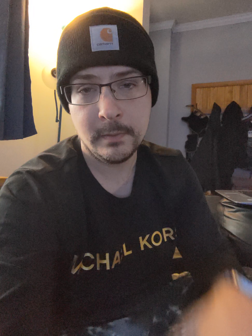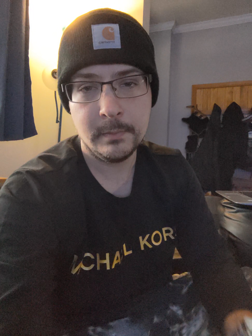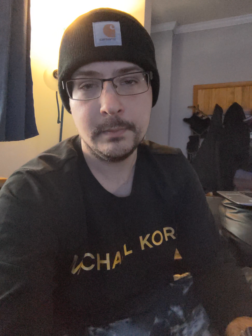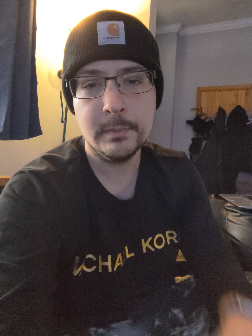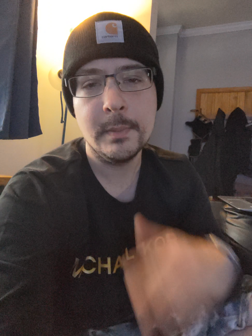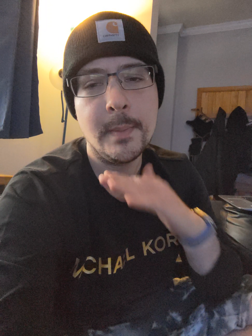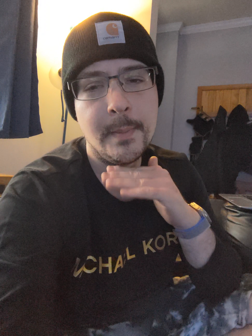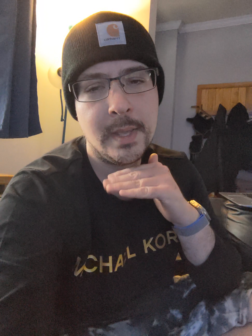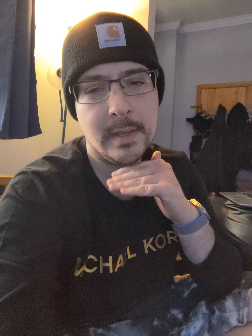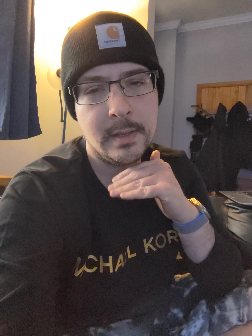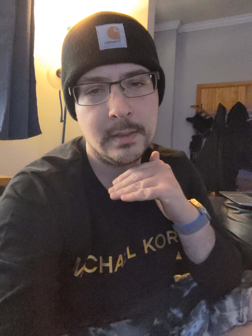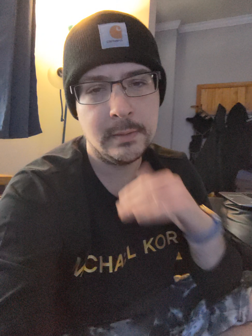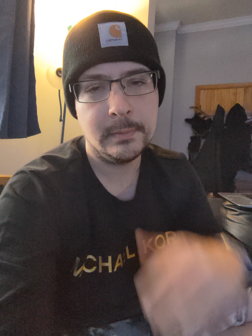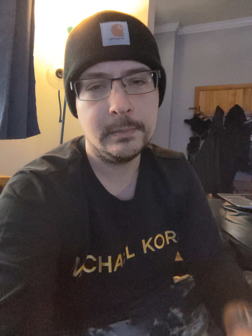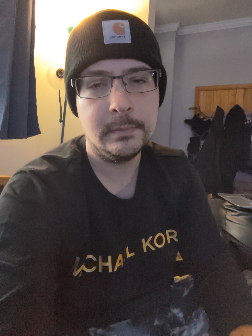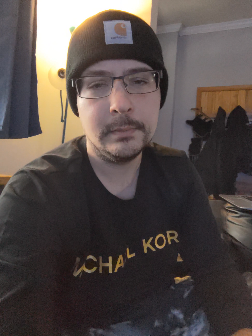pig